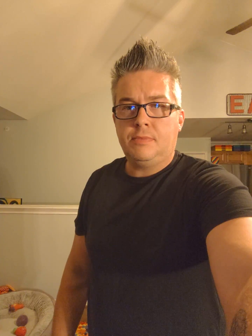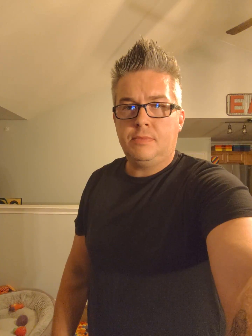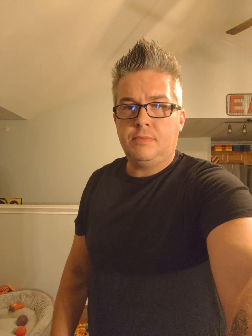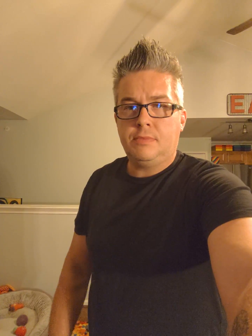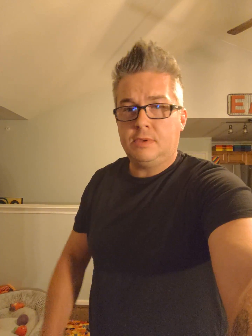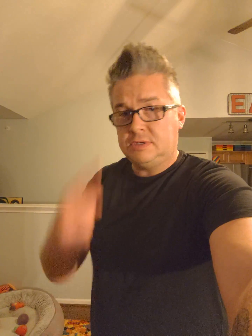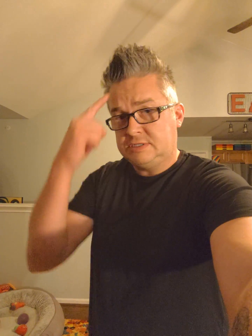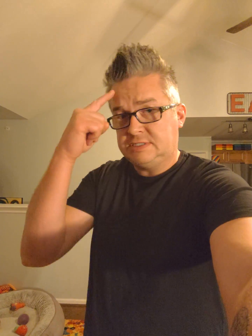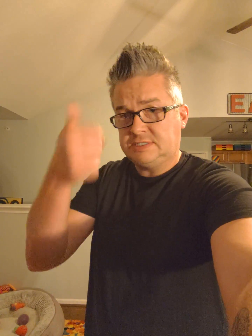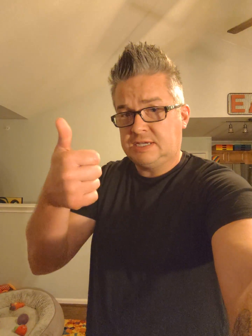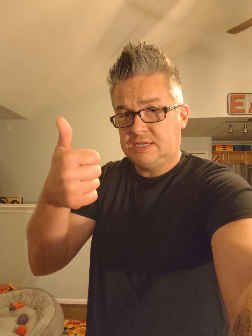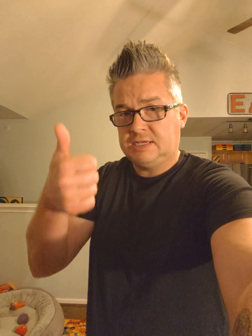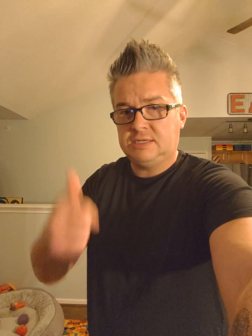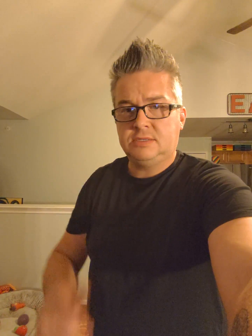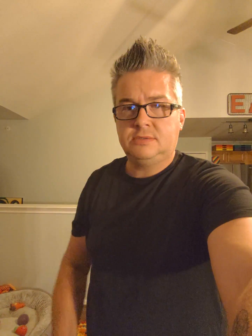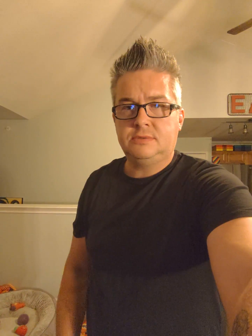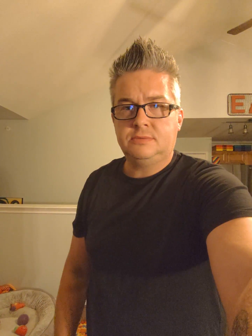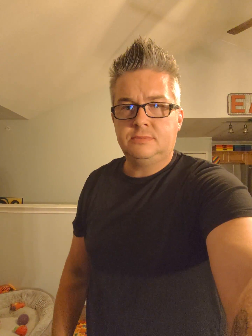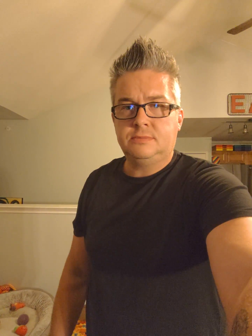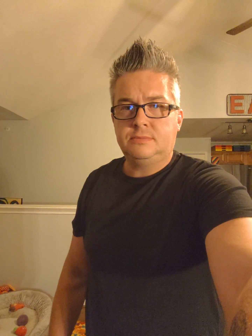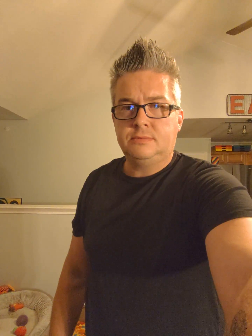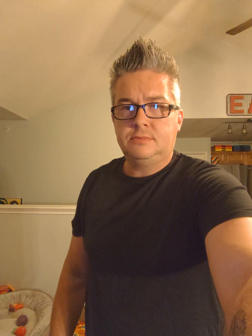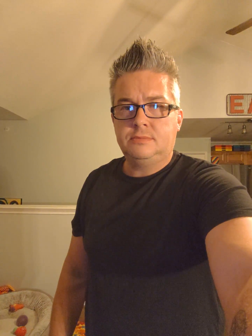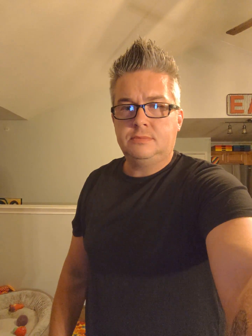dime